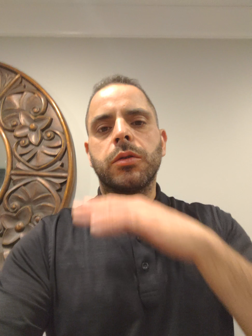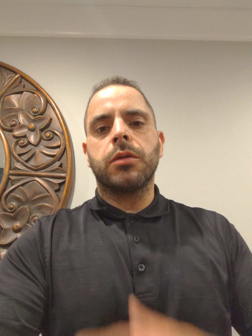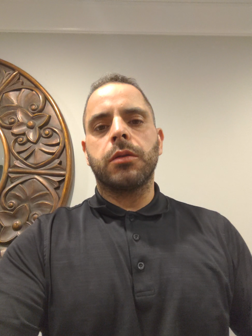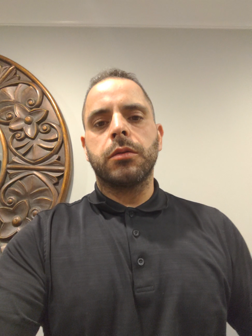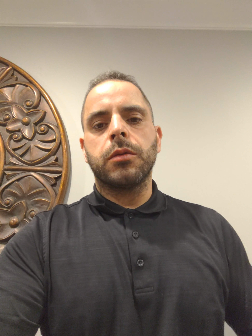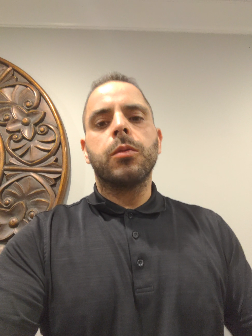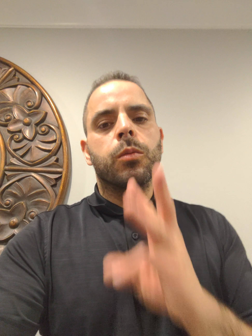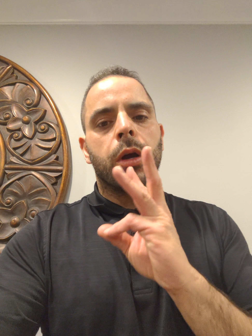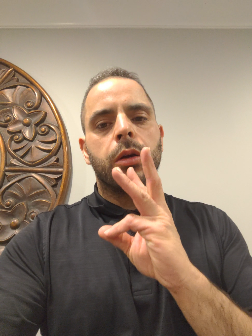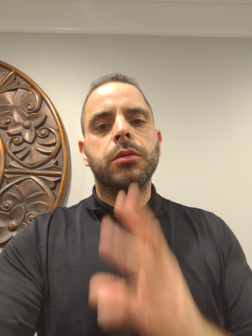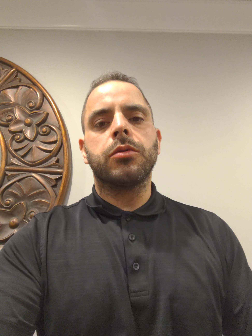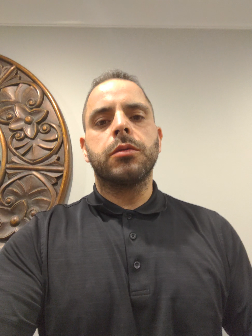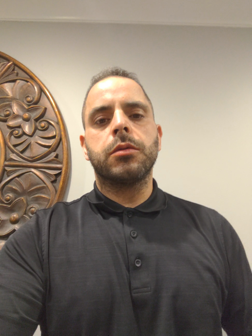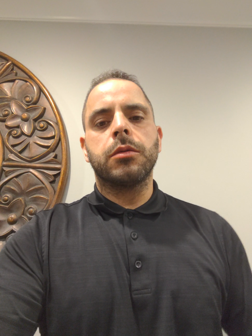water